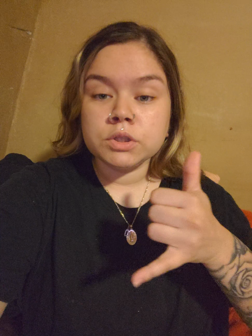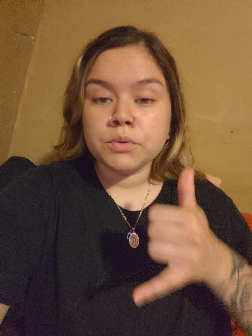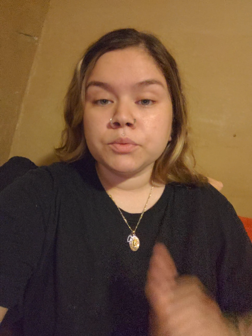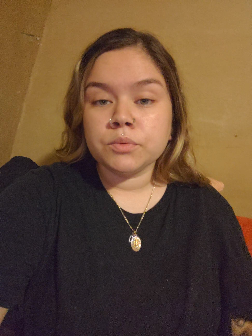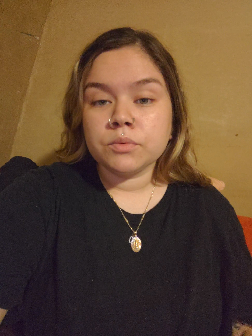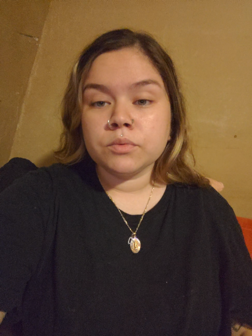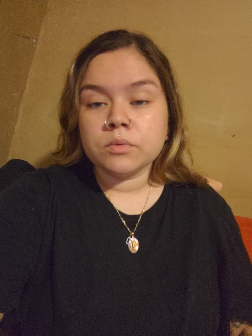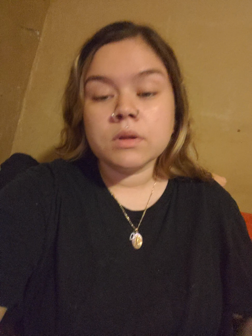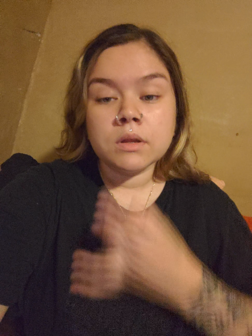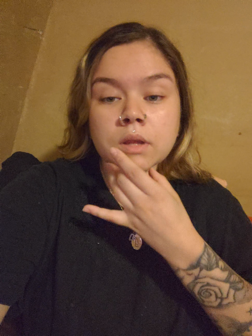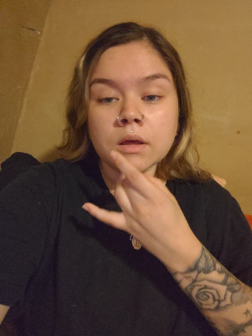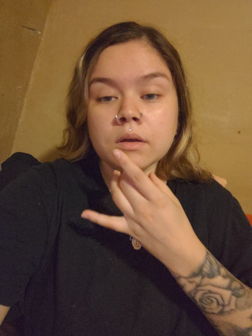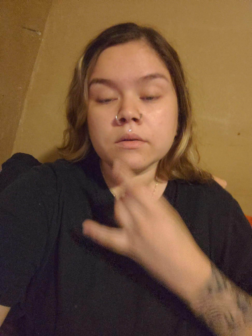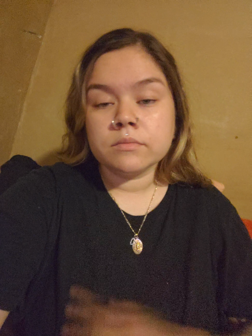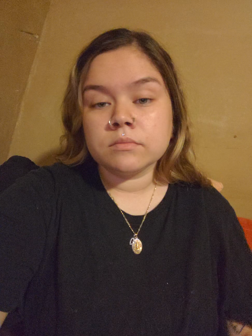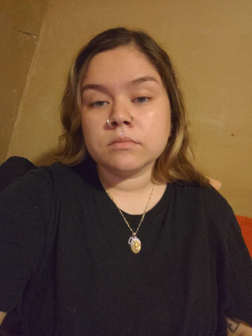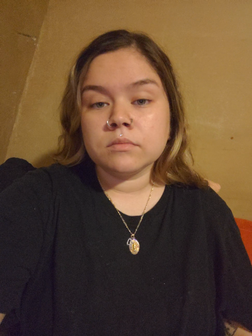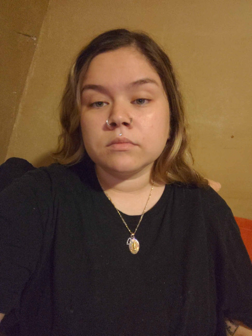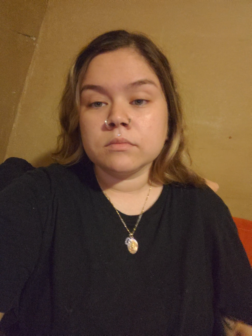light bulb